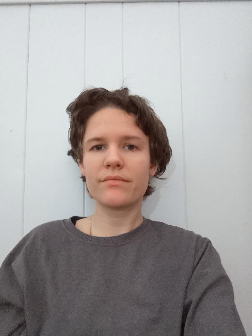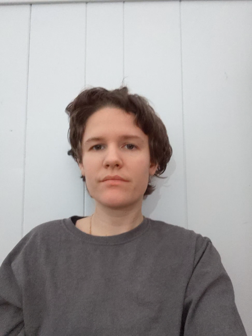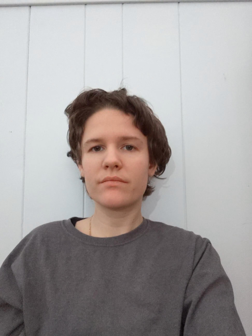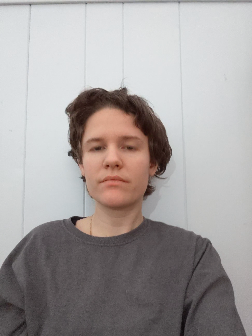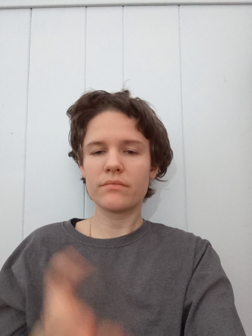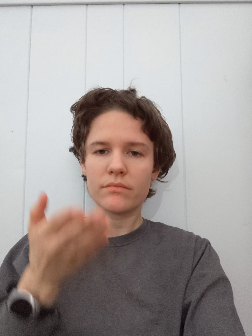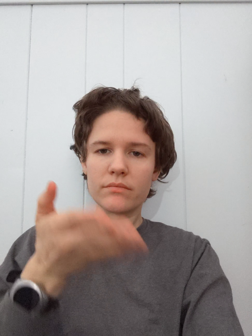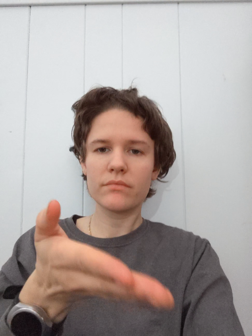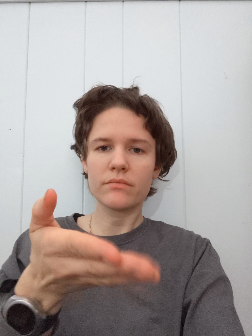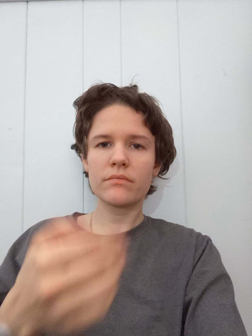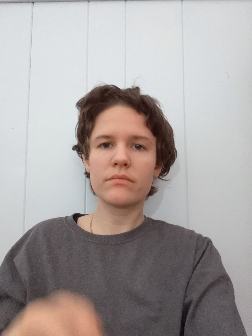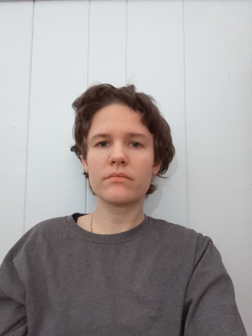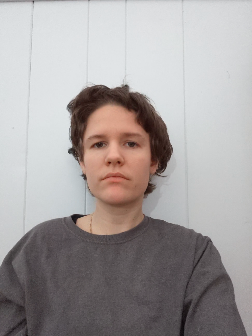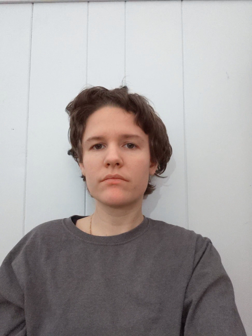there